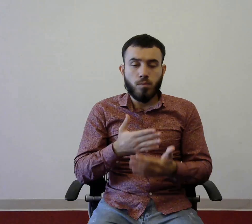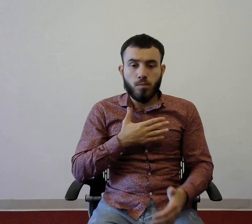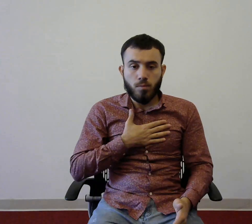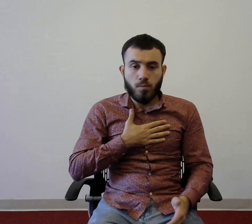mən